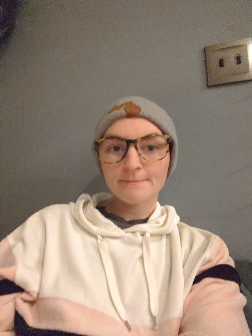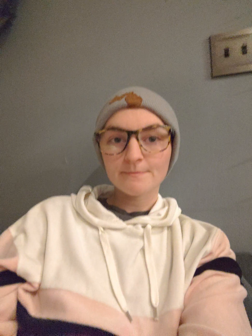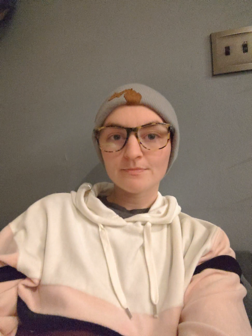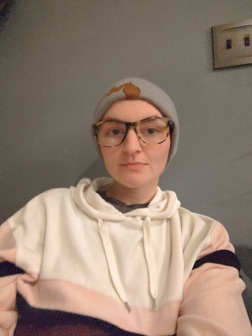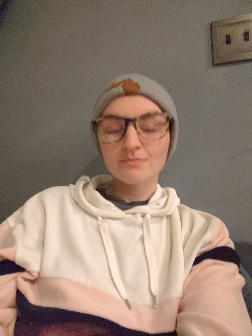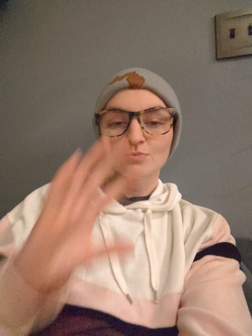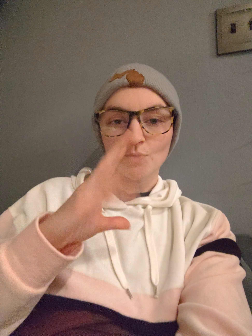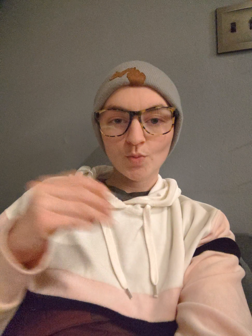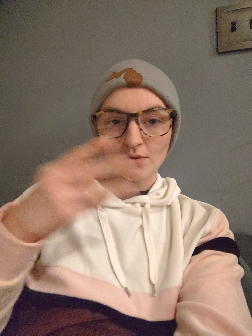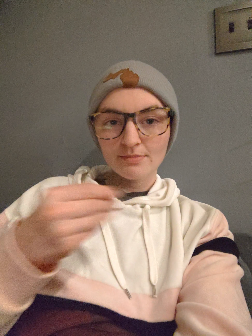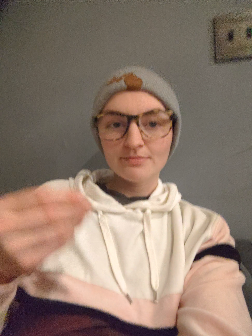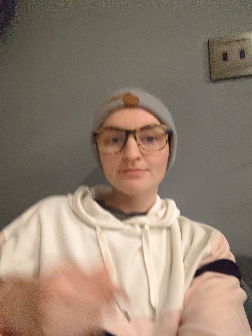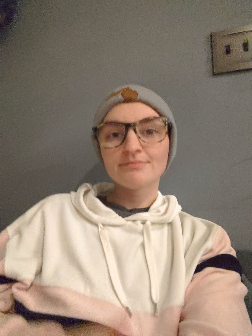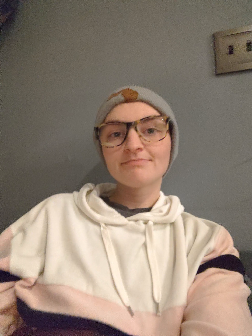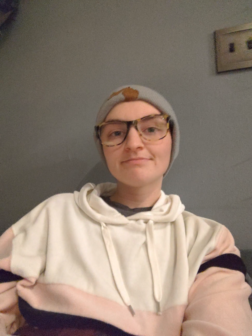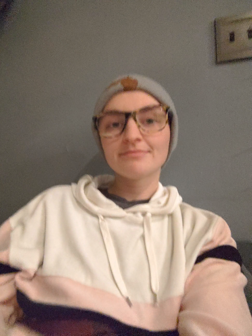story